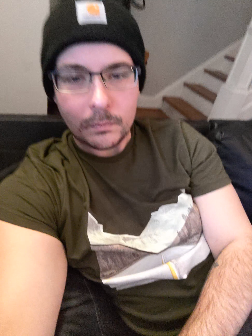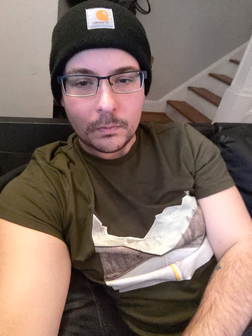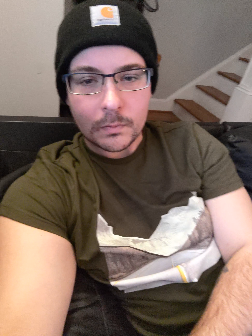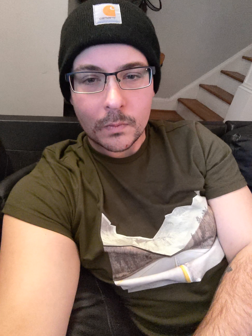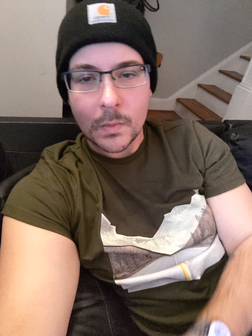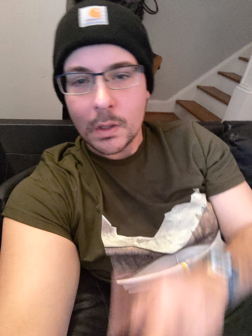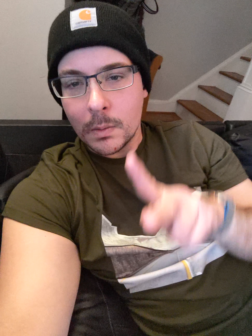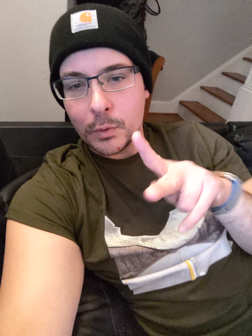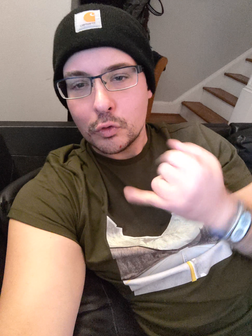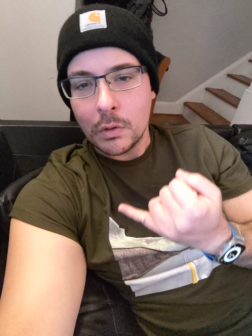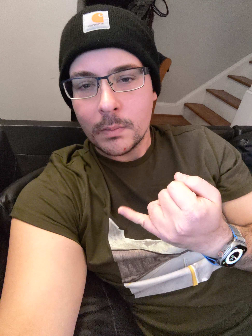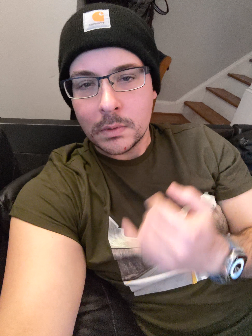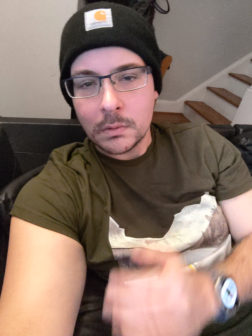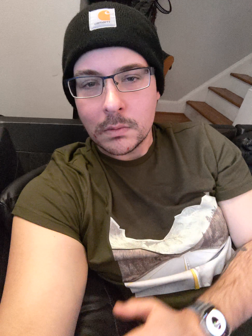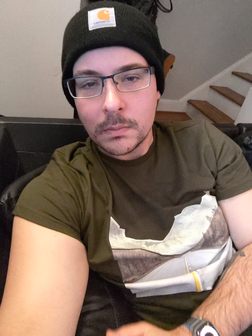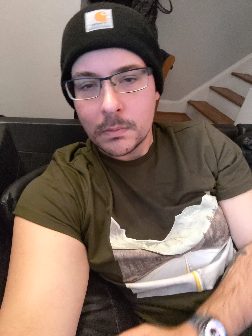pajamas